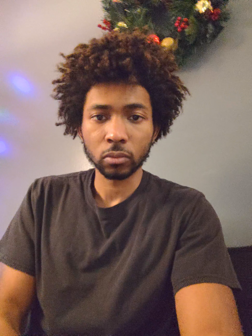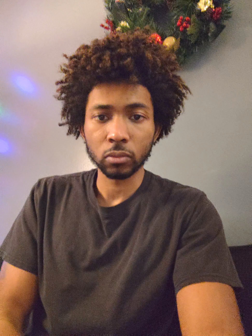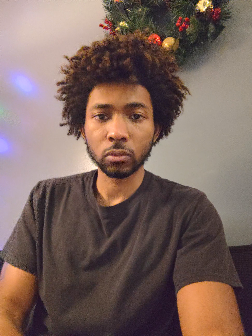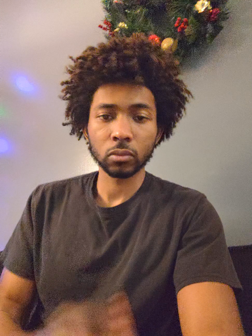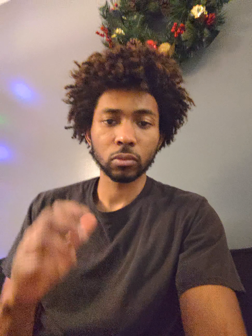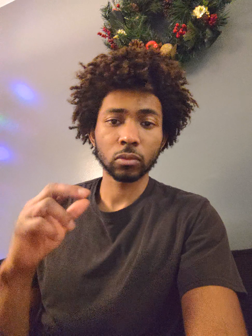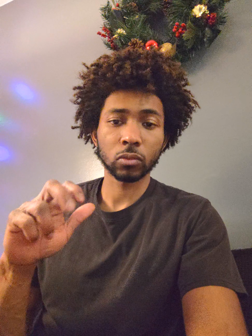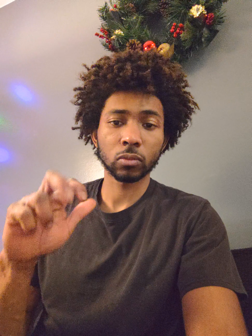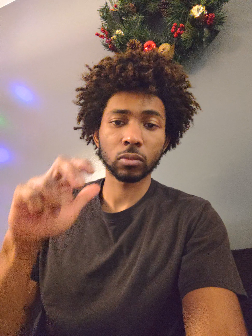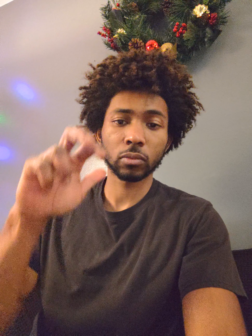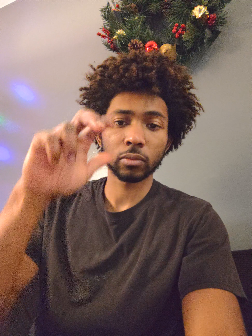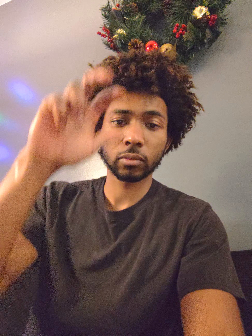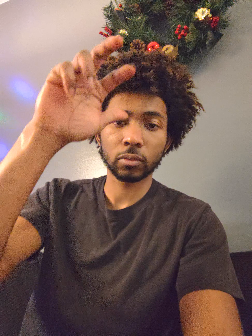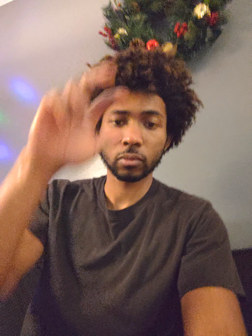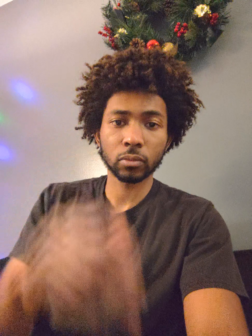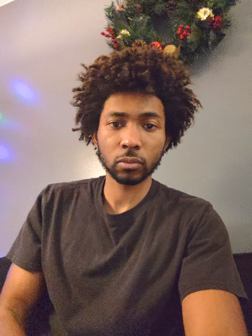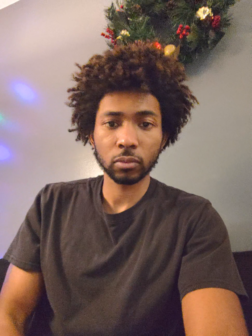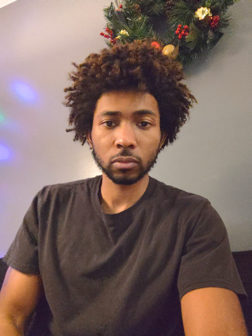stairs